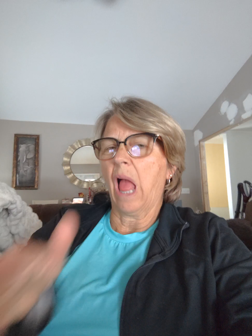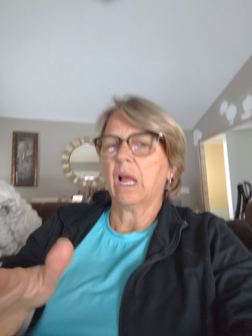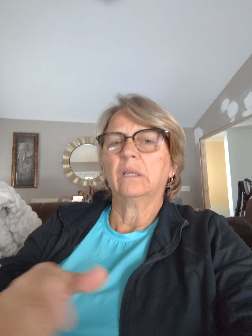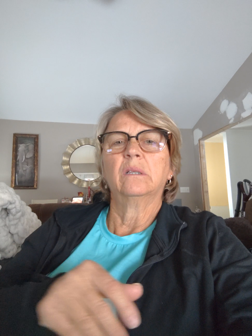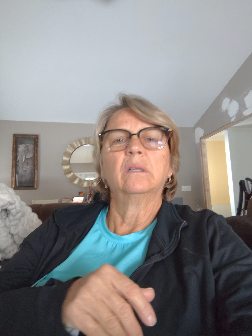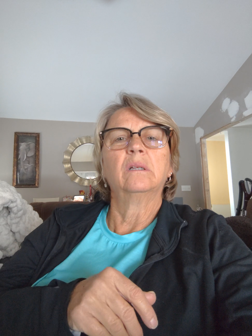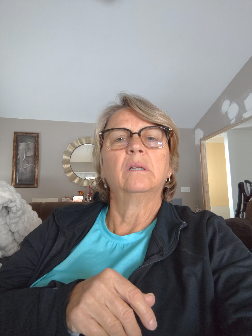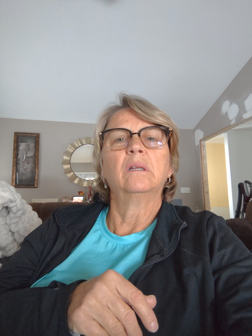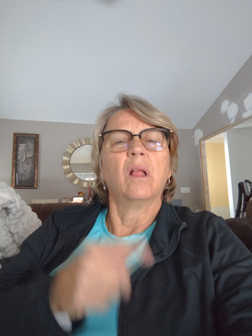yucky